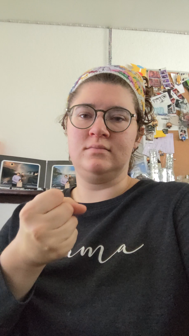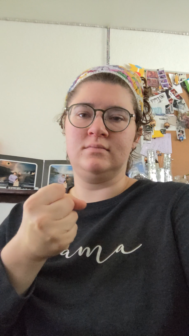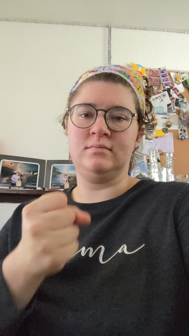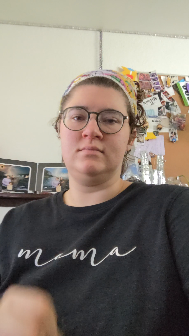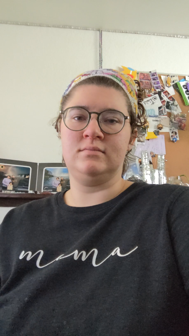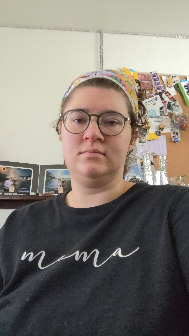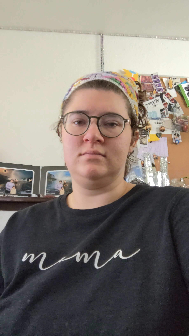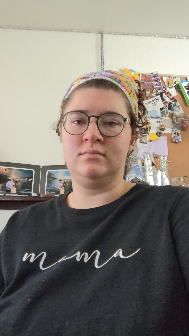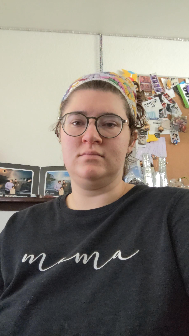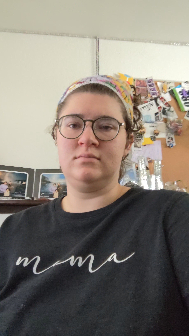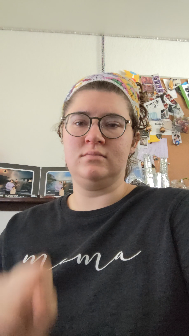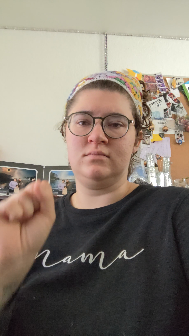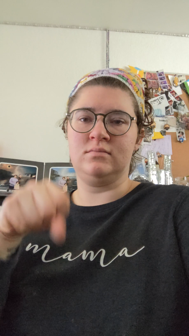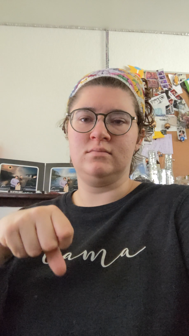could